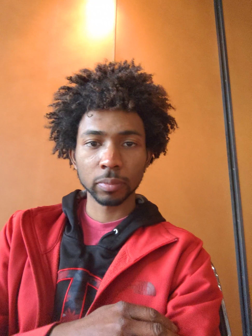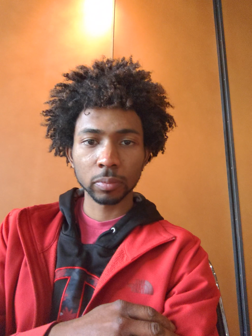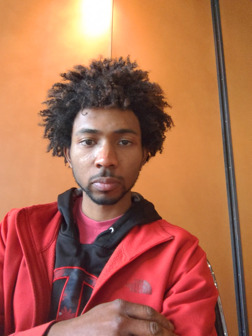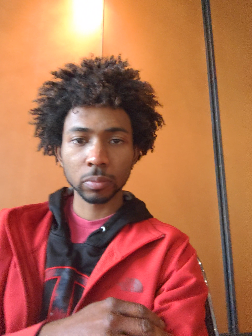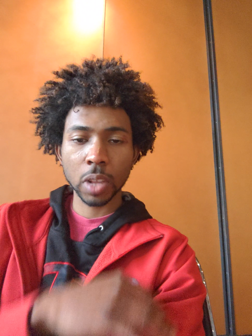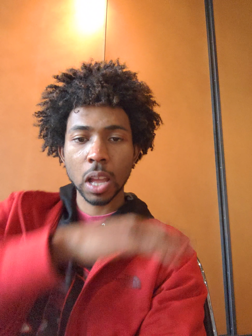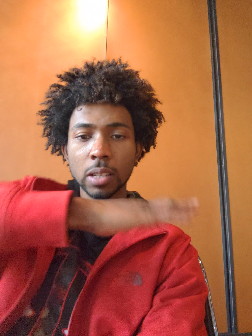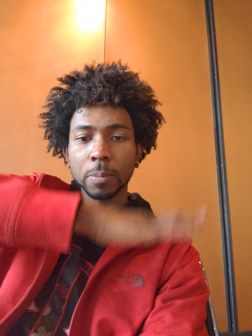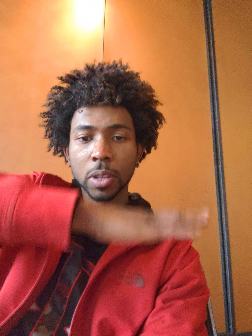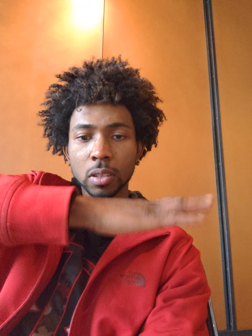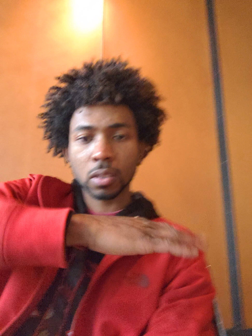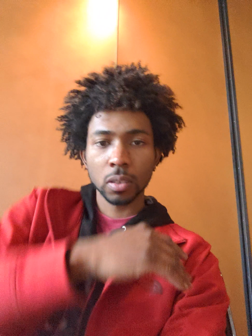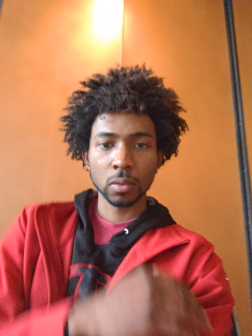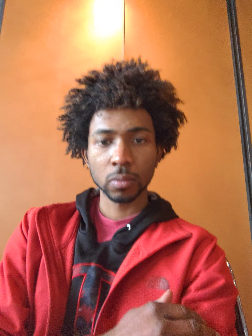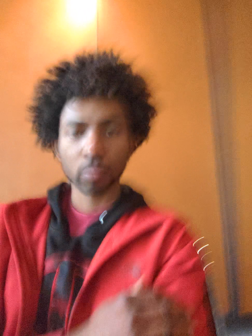table